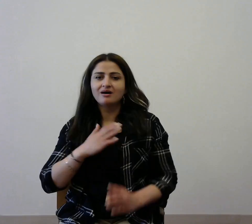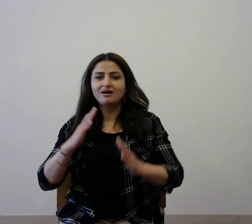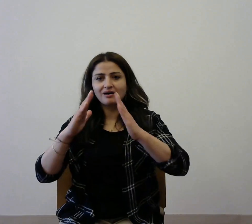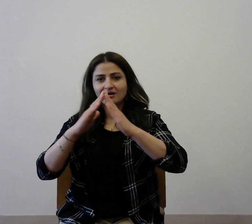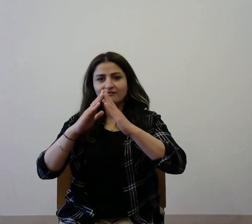ev